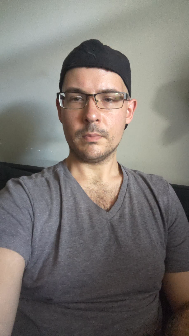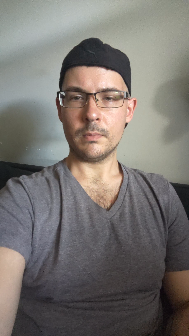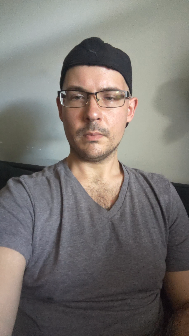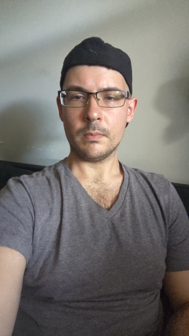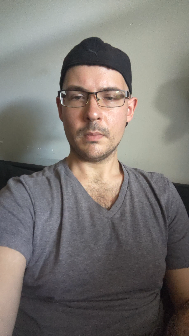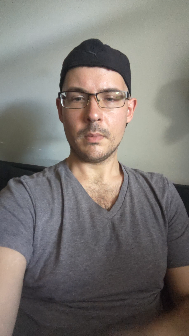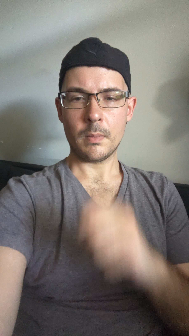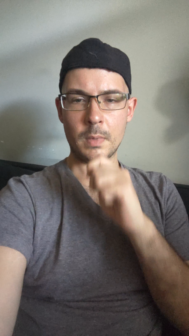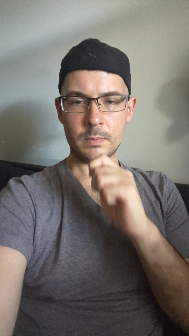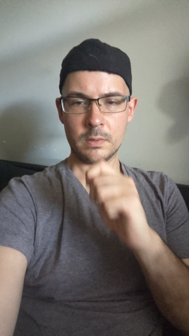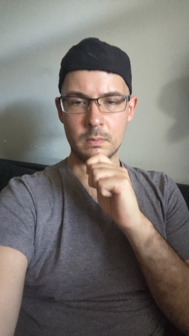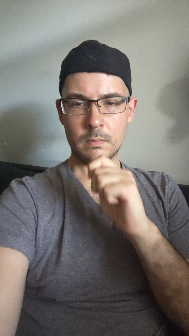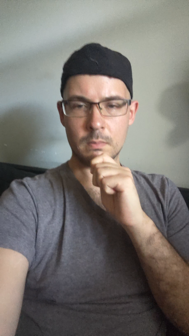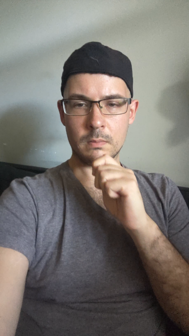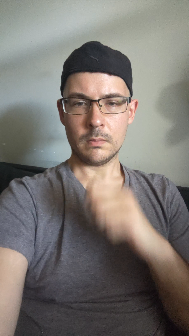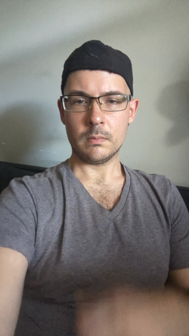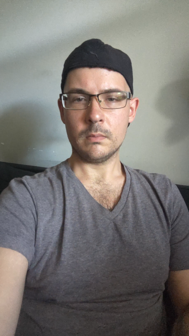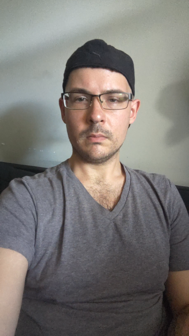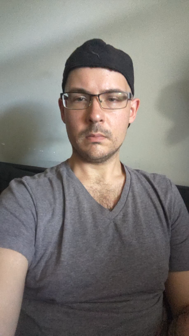popsicle